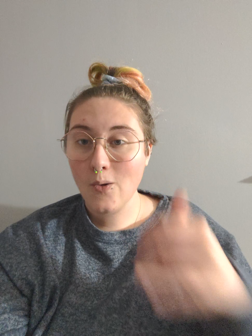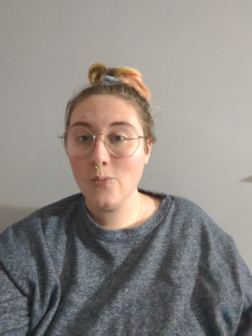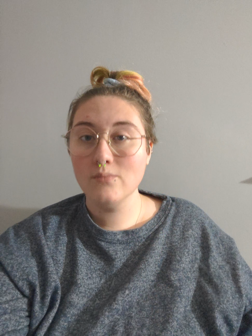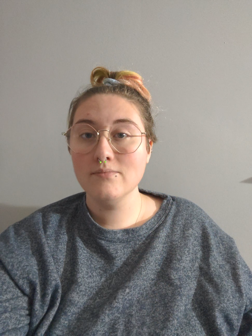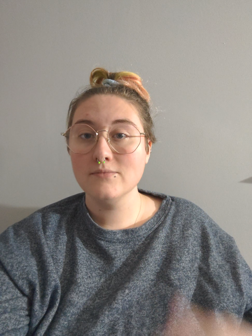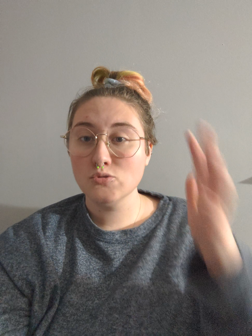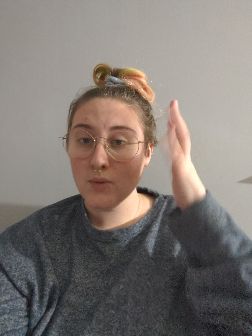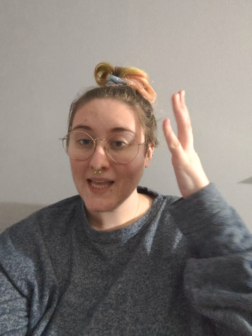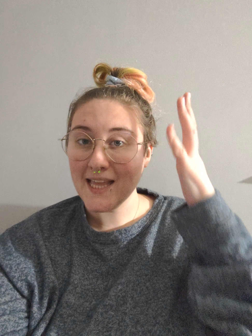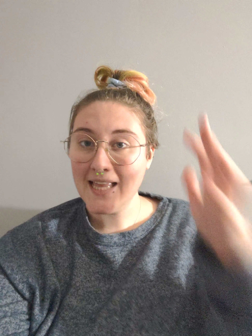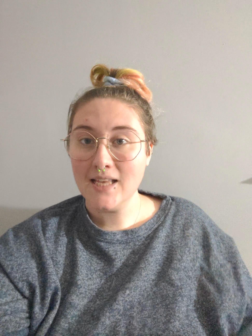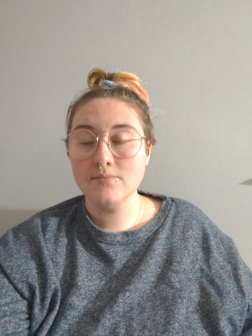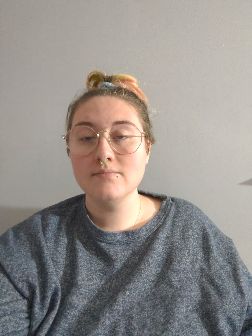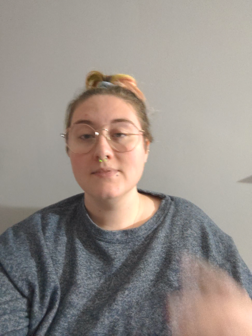tree